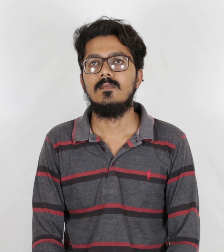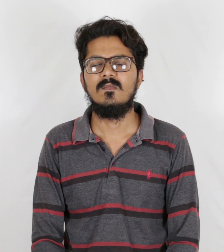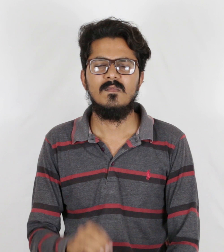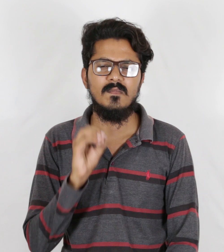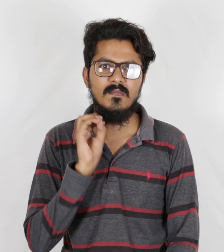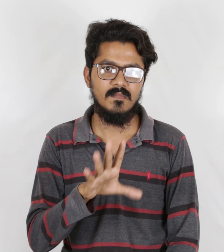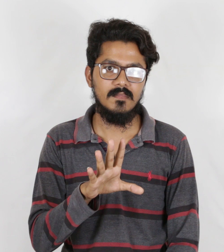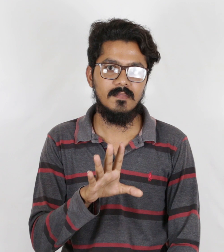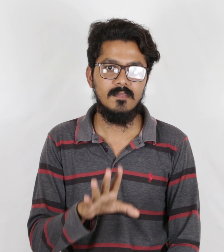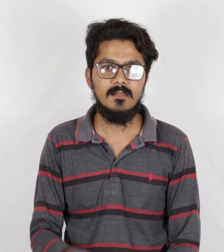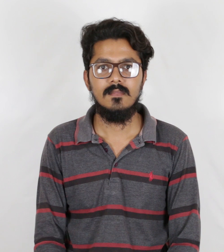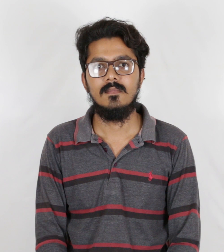bad